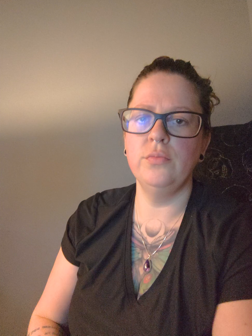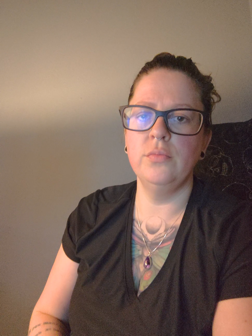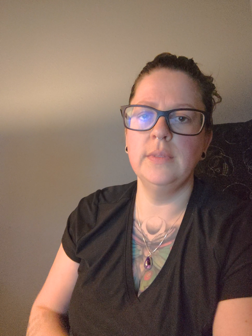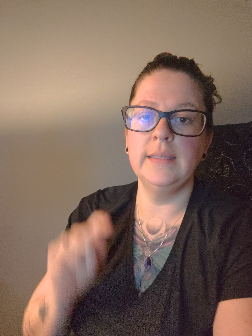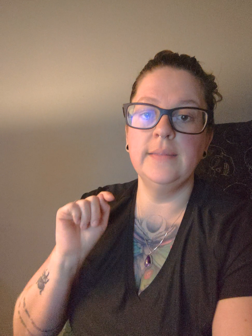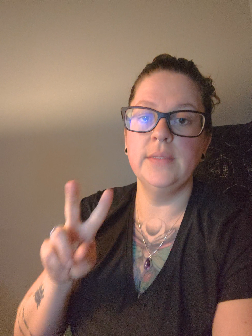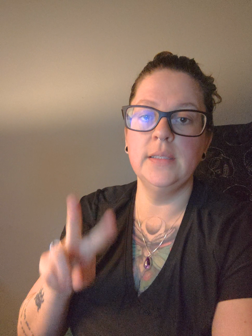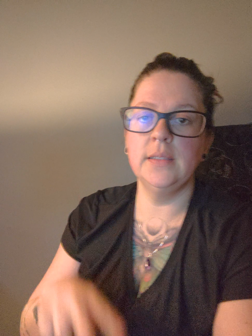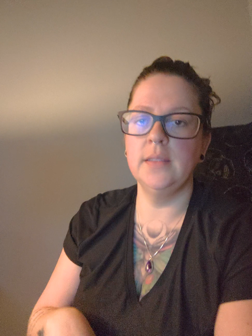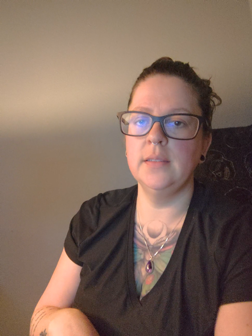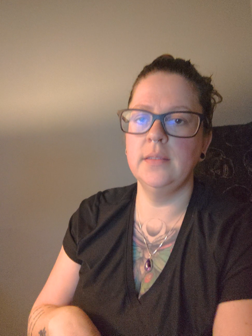TV